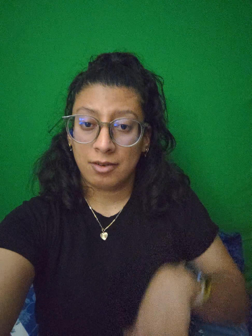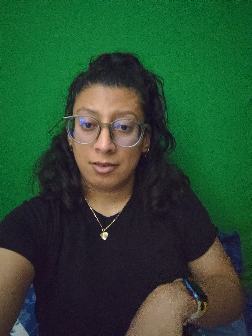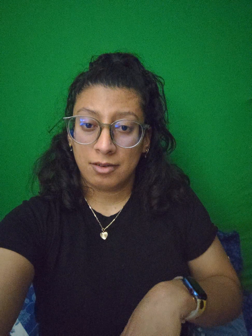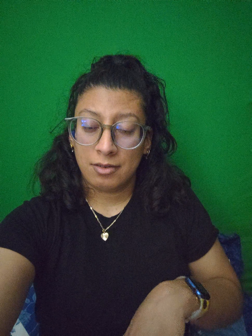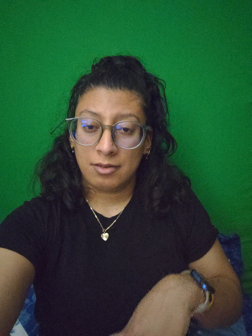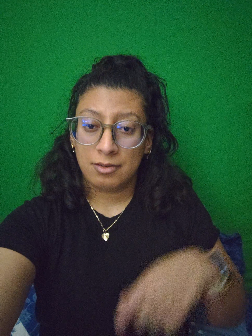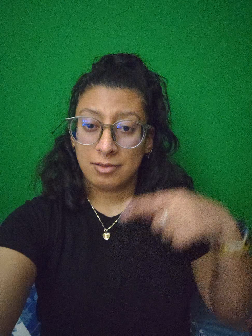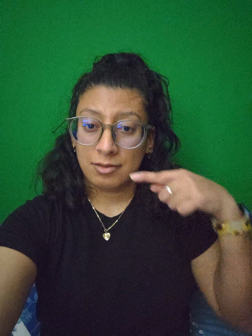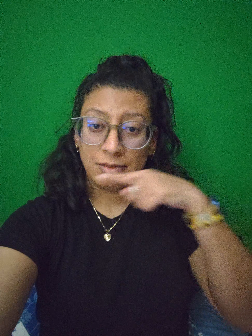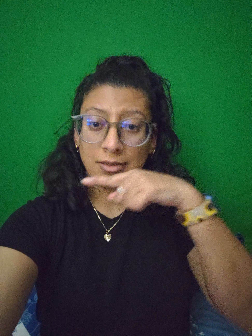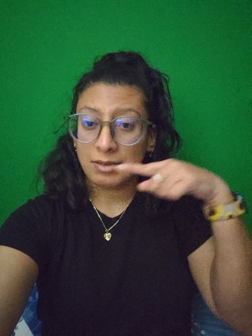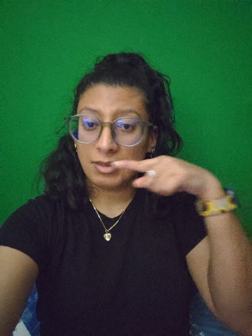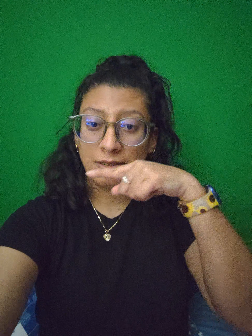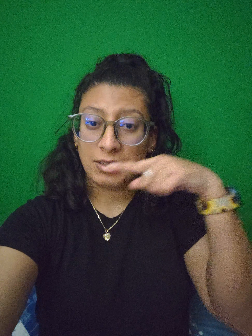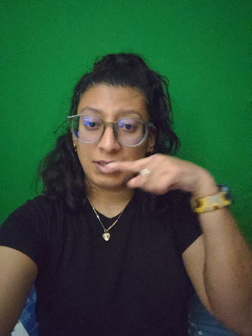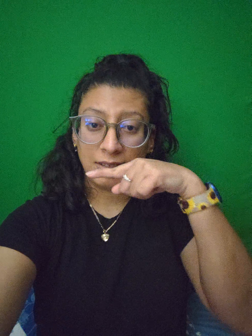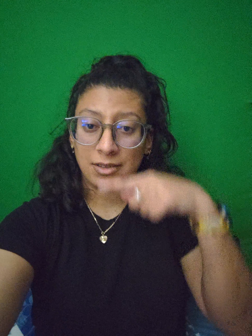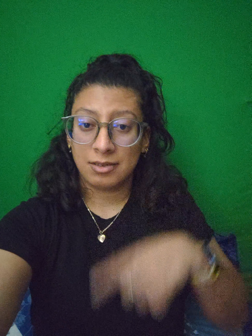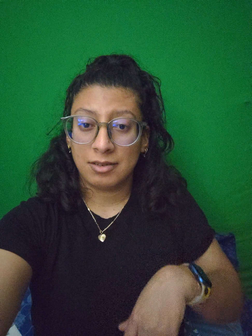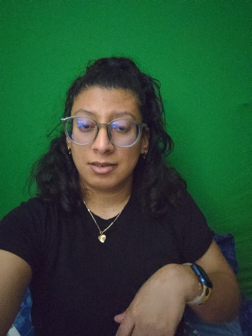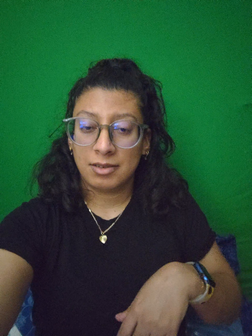toothbrush